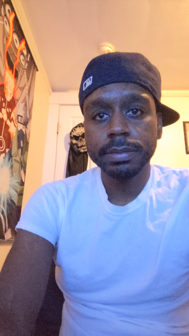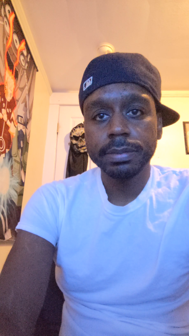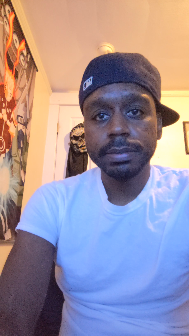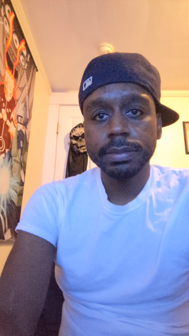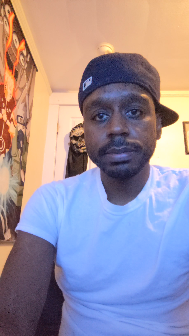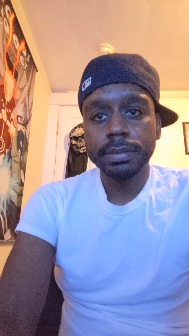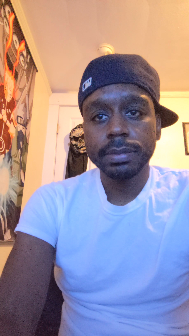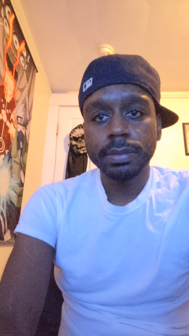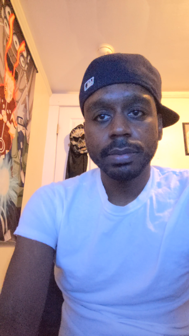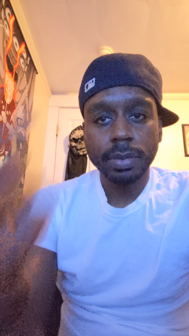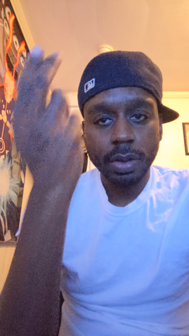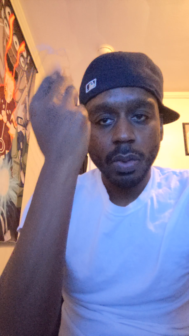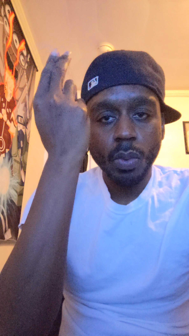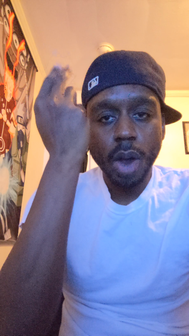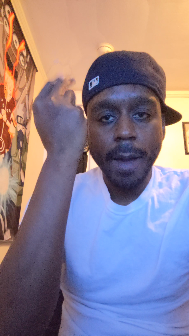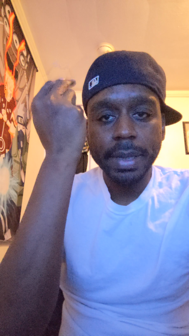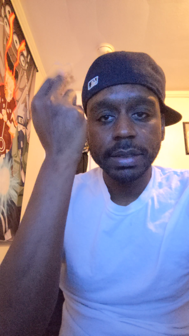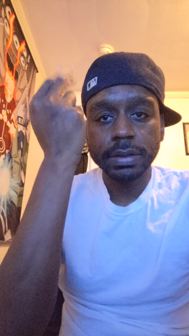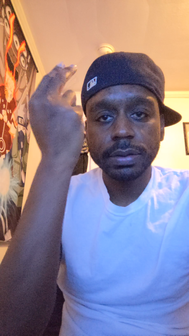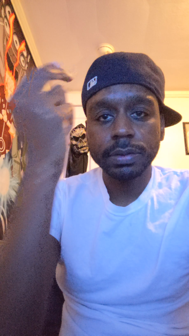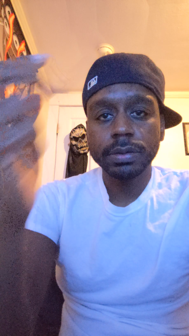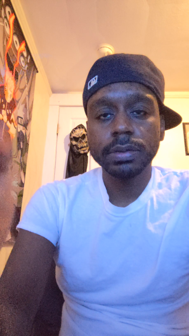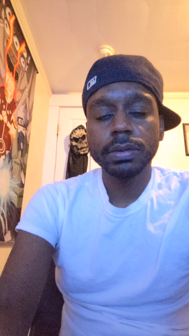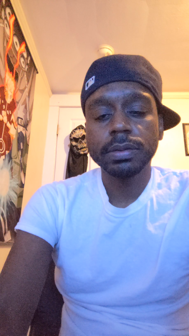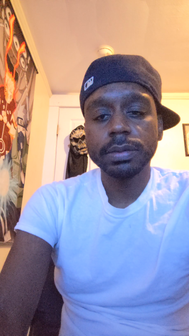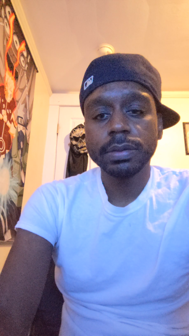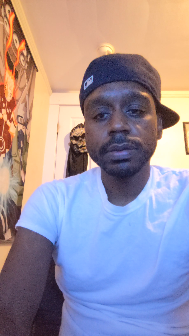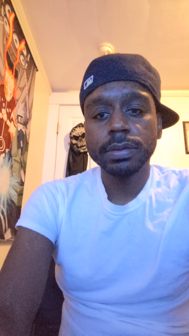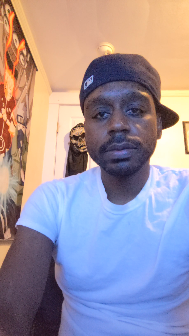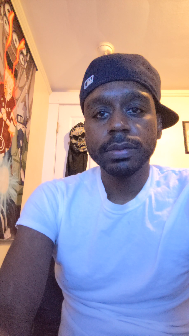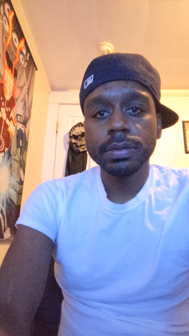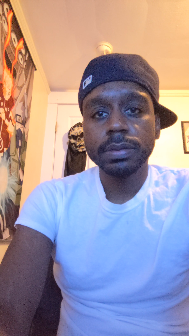rabbit